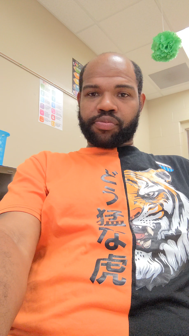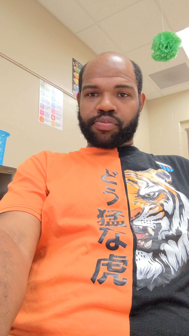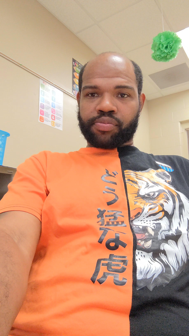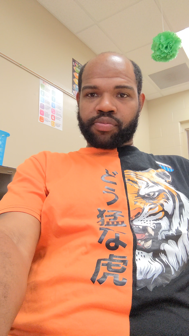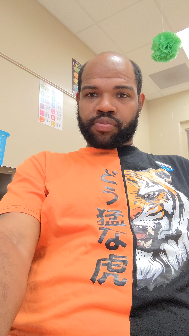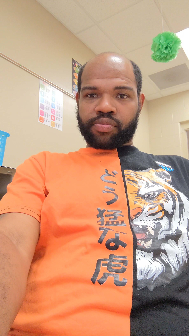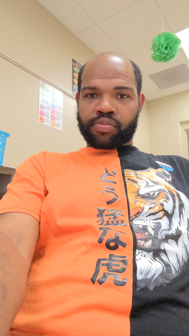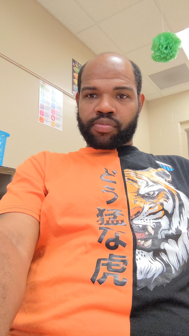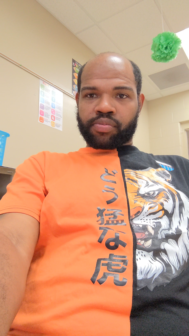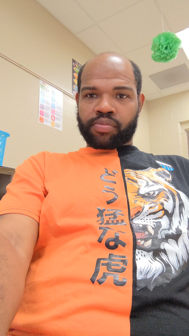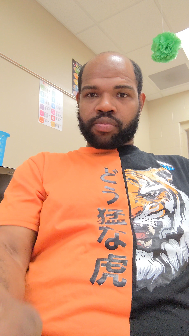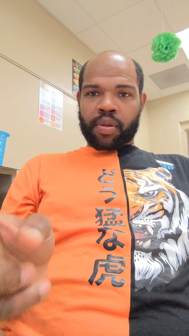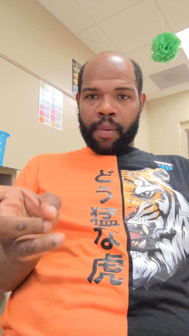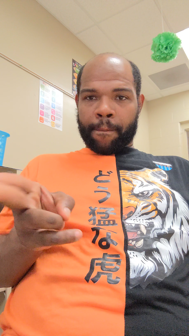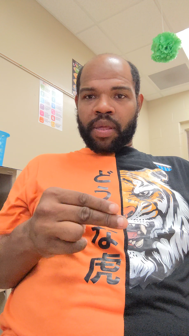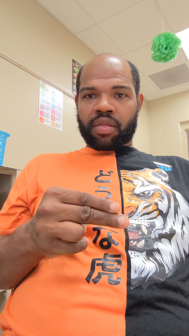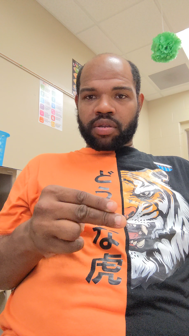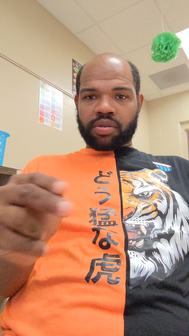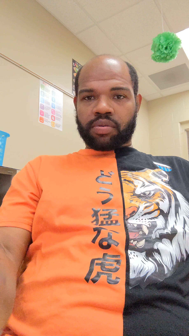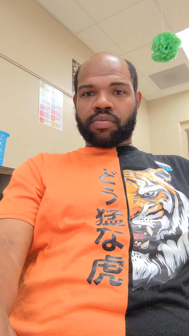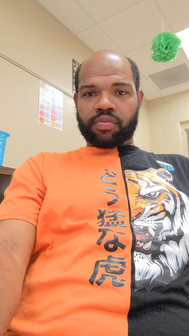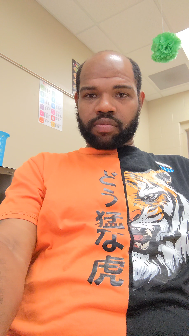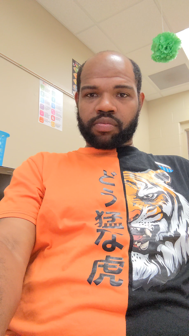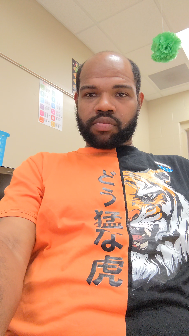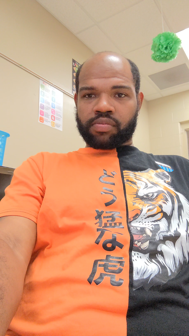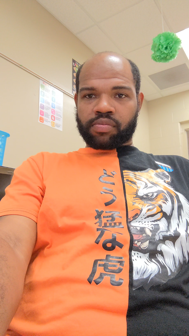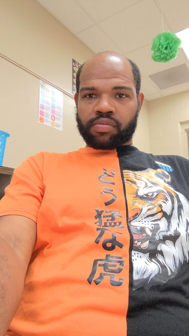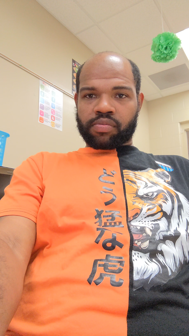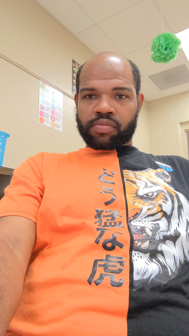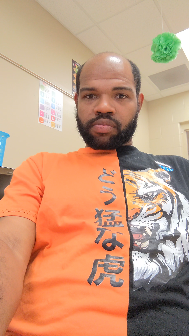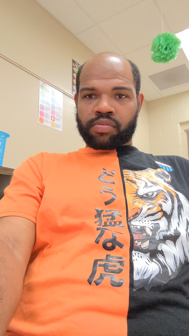belt